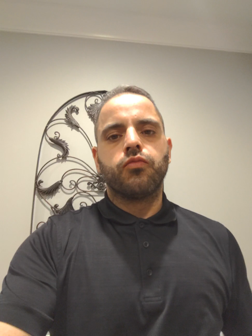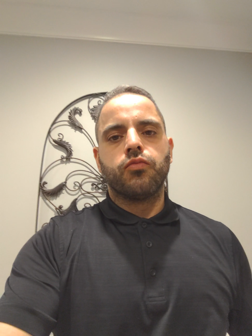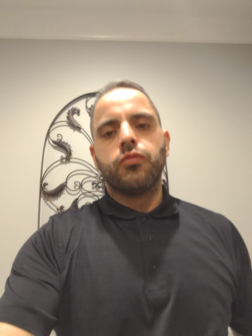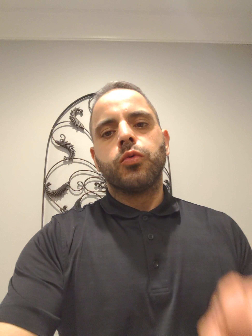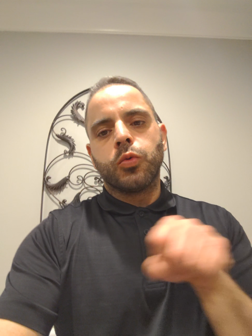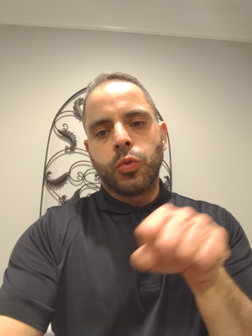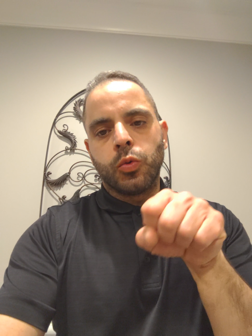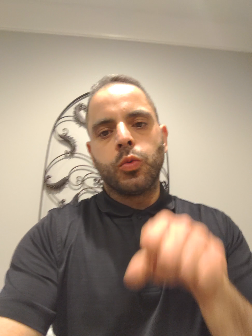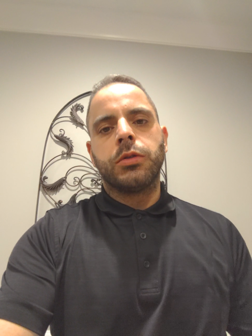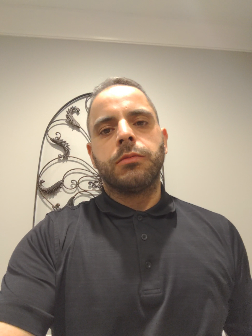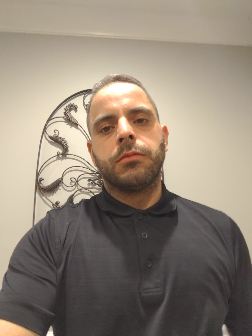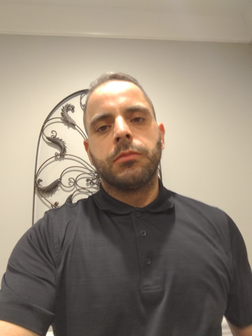shoe